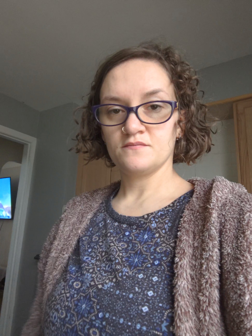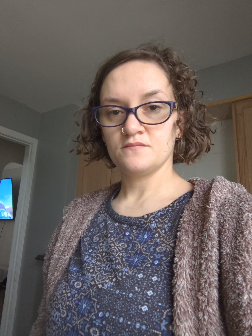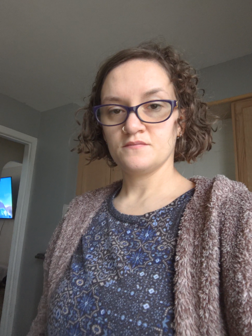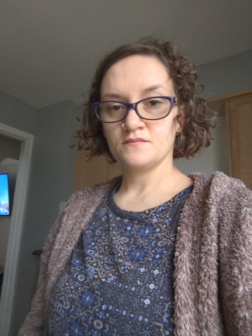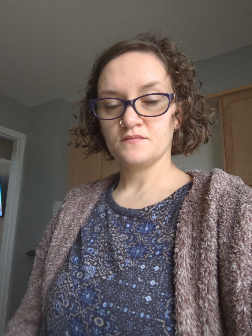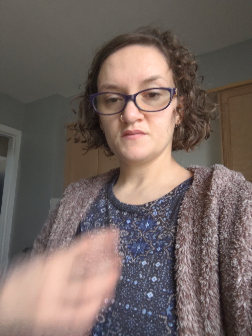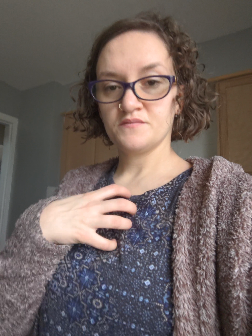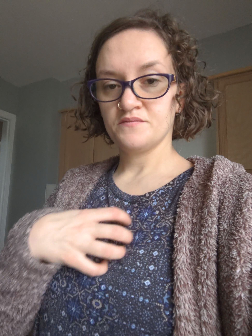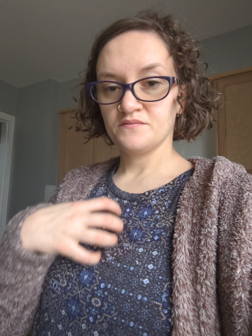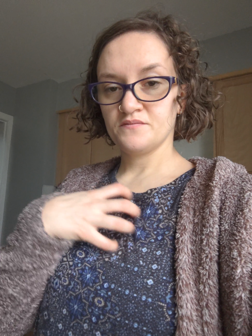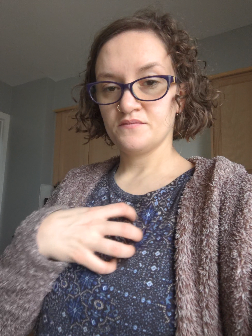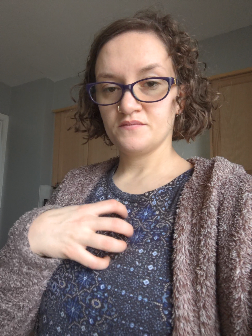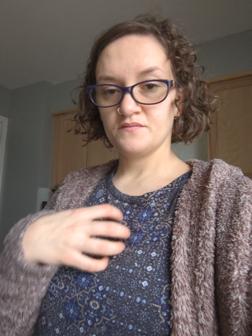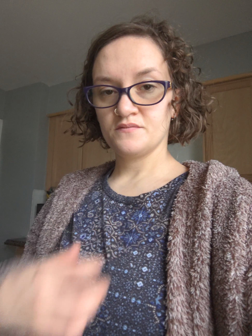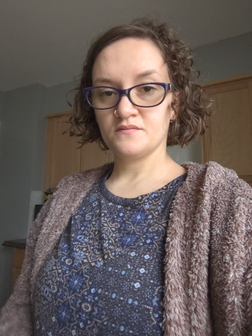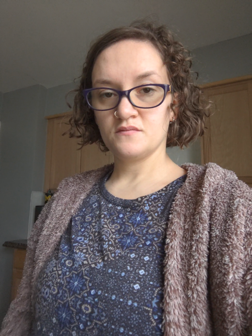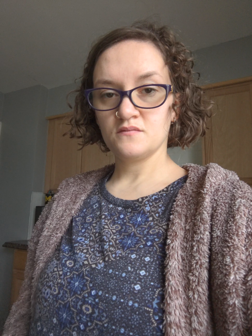yucky